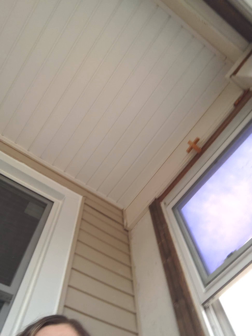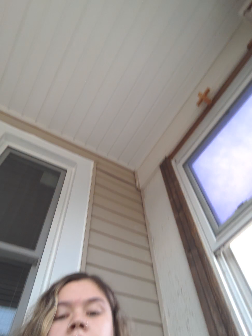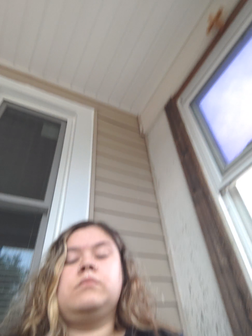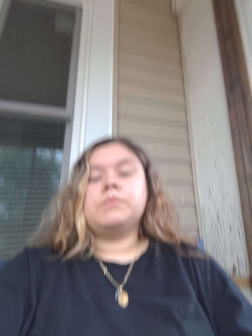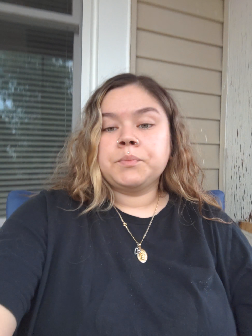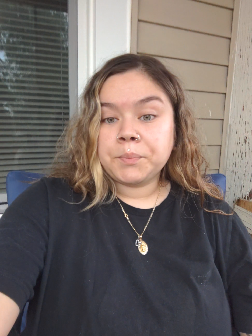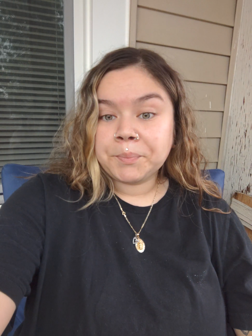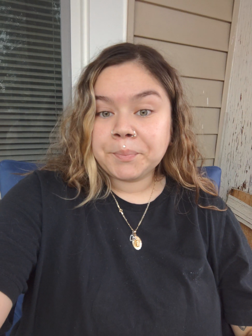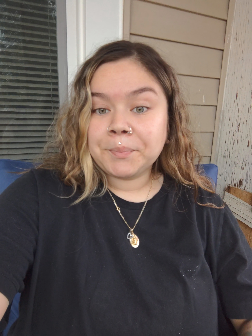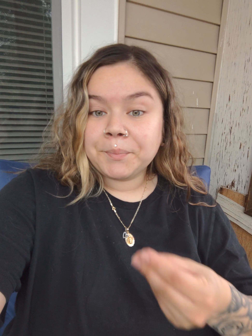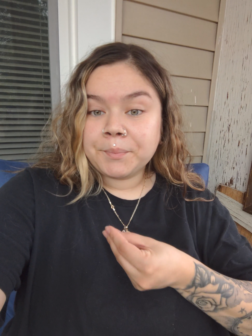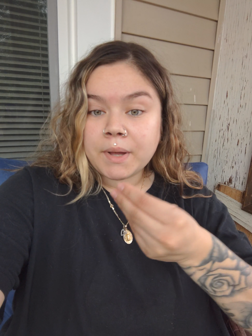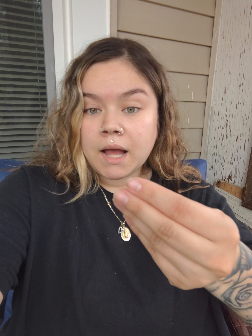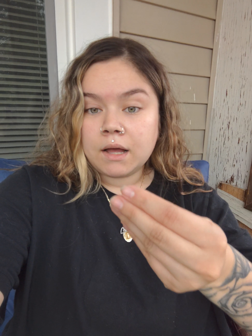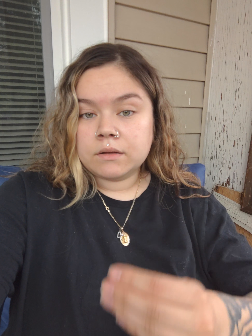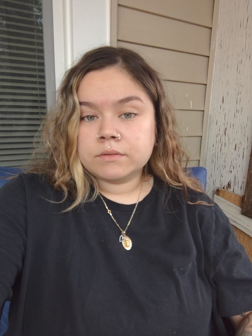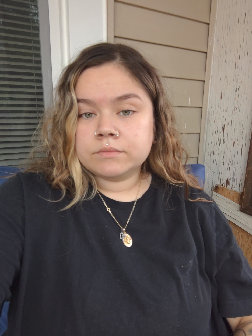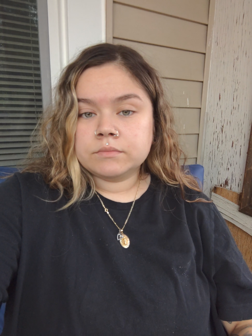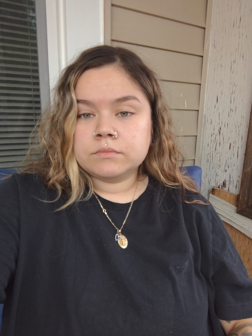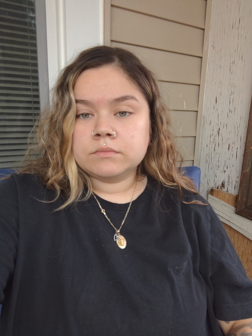buy